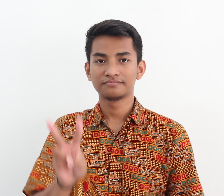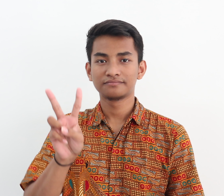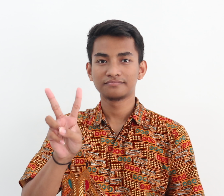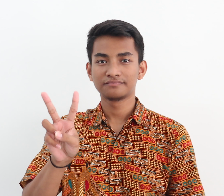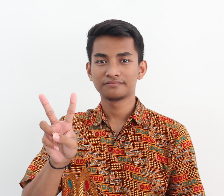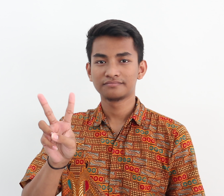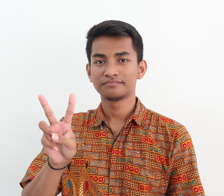V